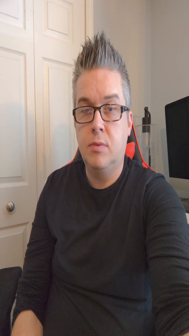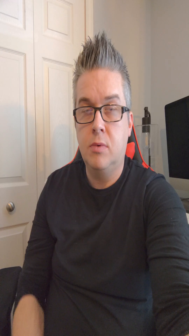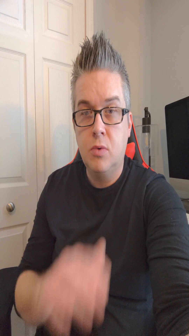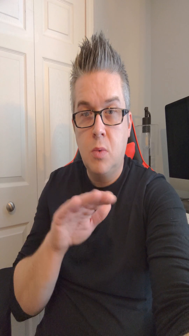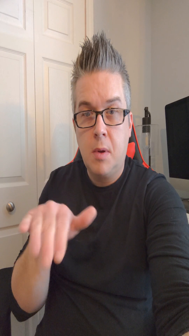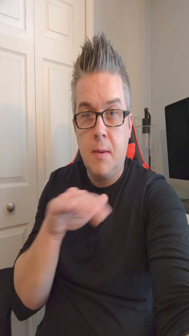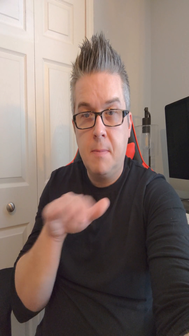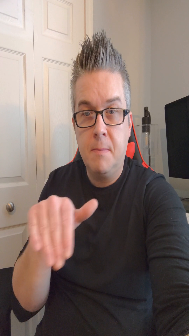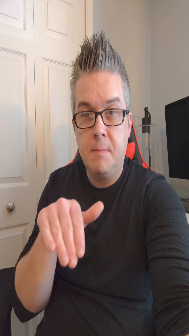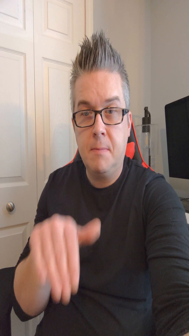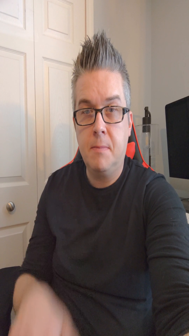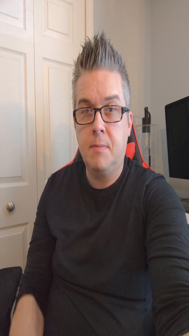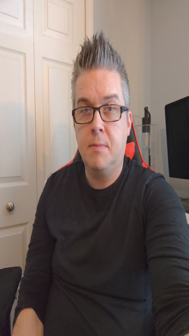pool